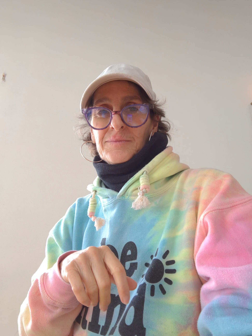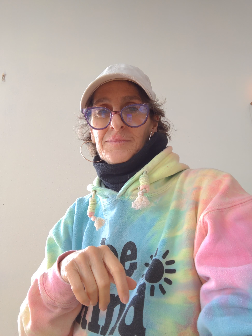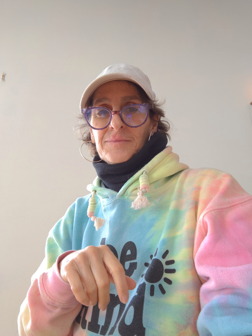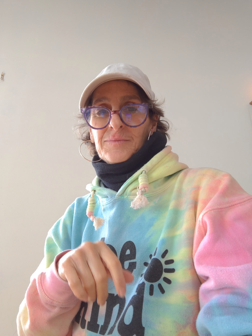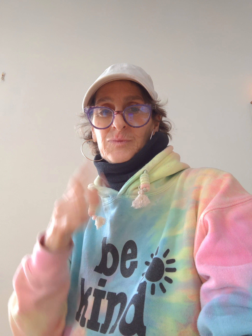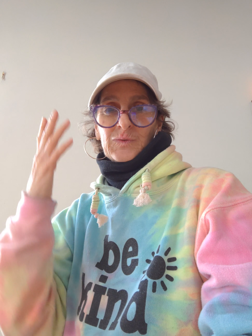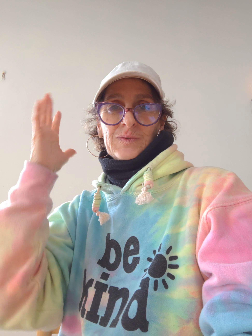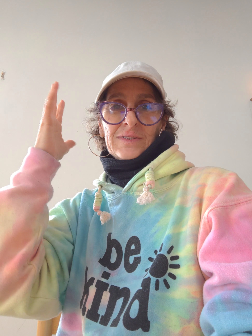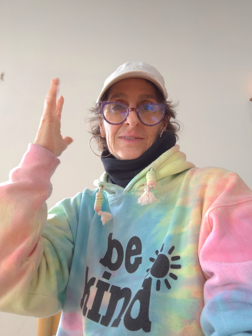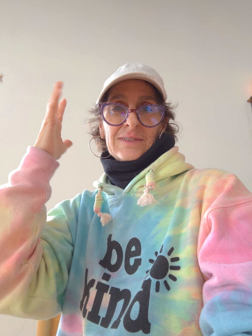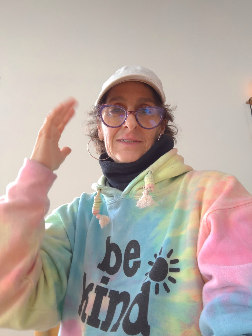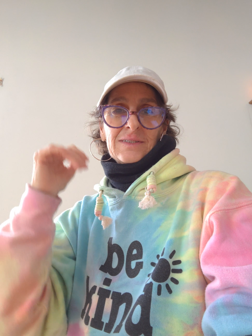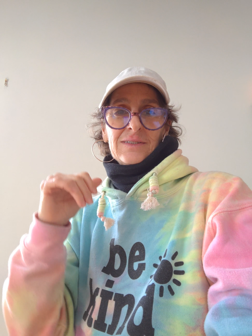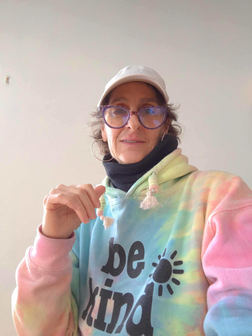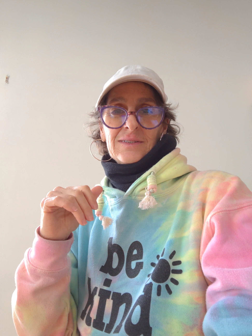tree